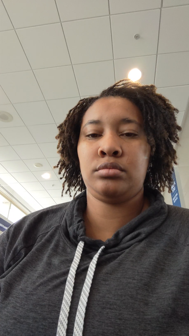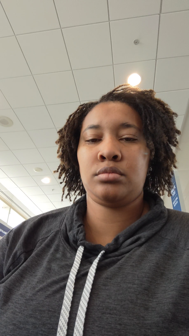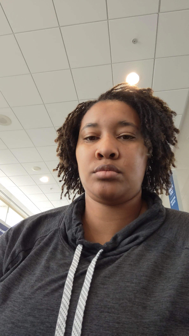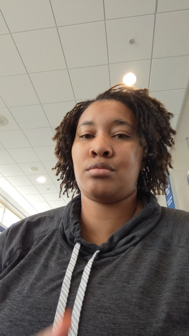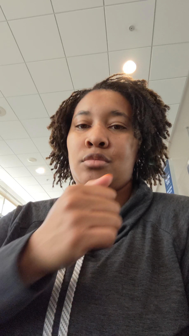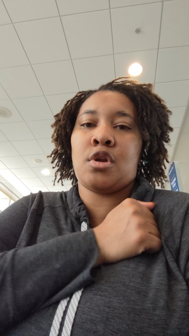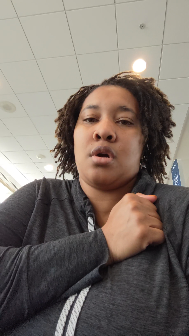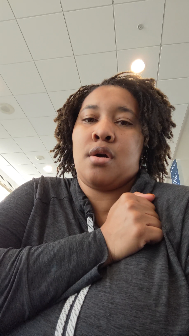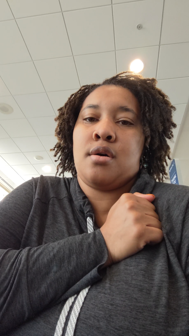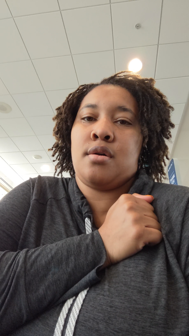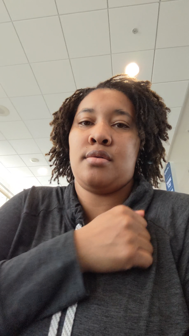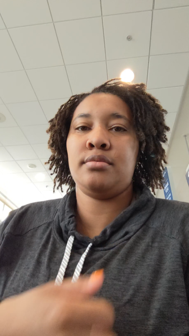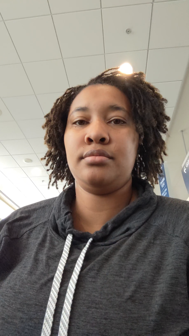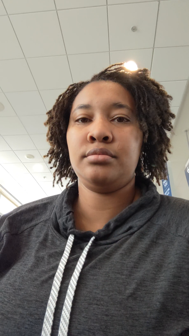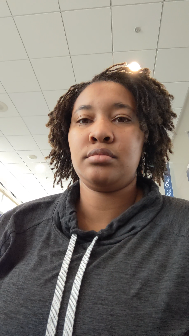hug